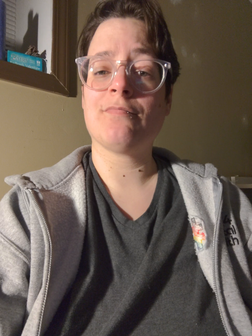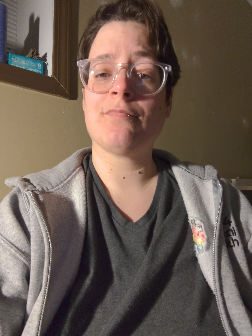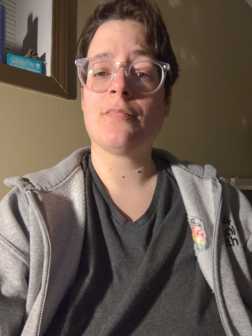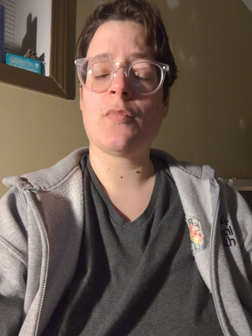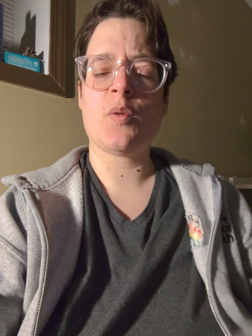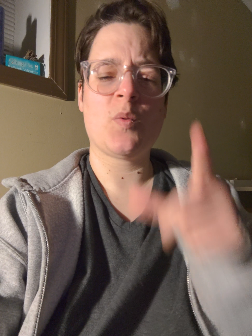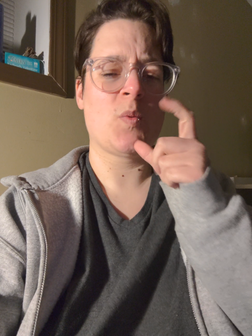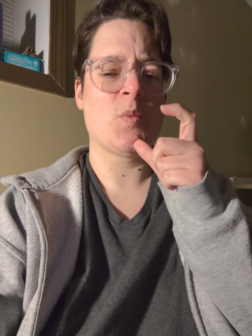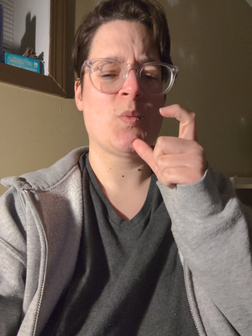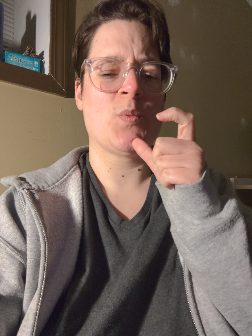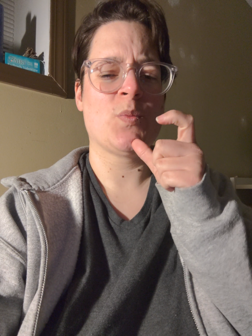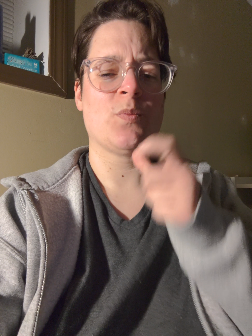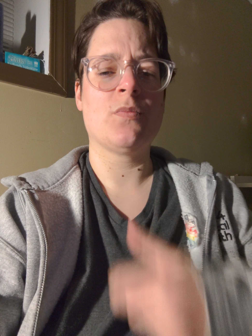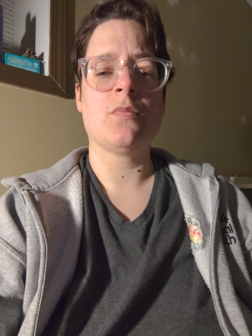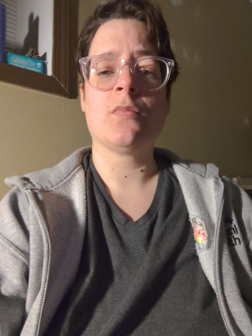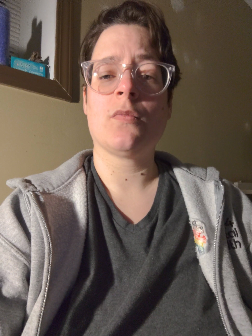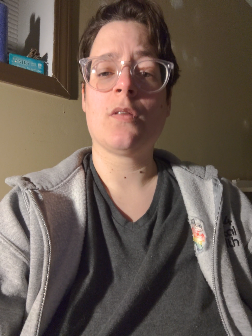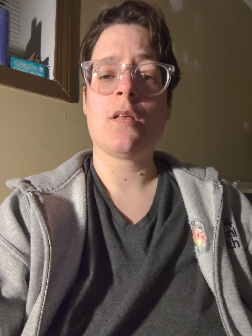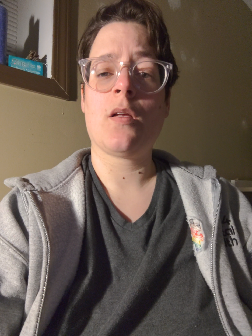who